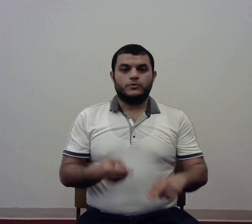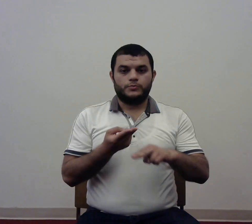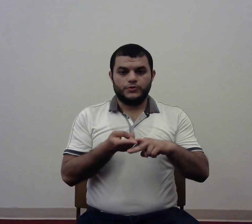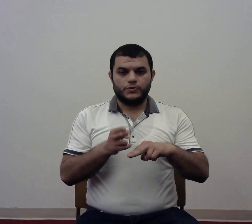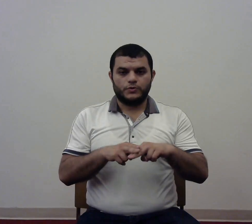bu